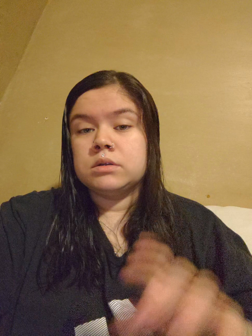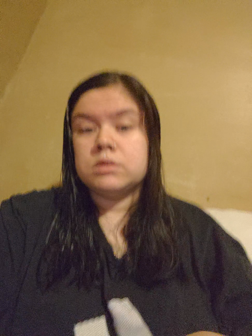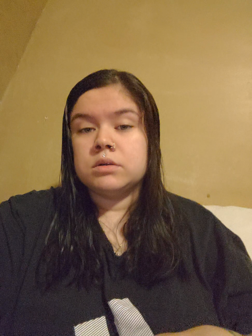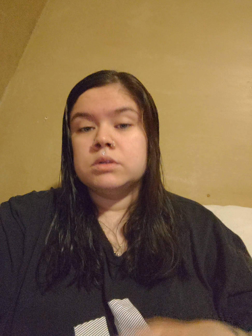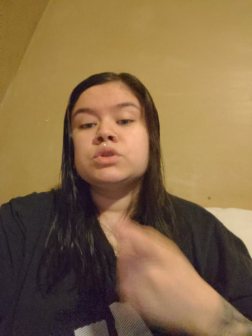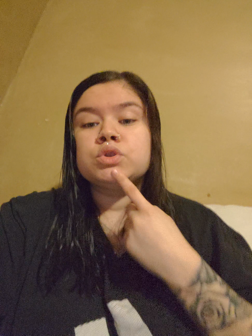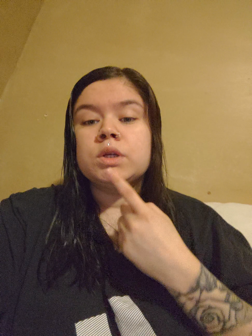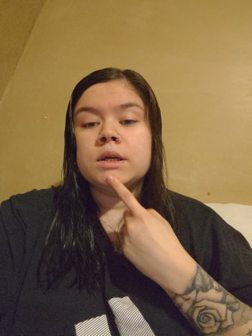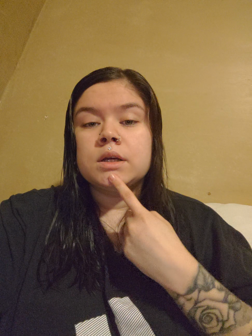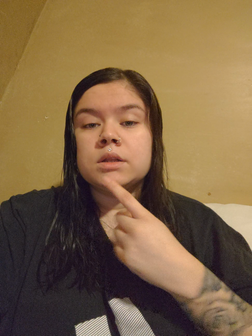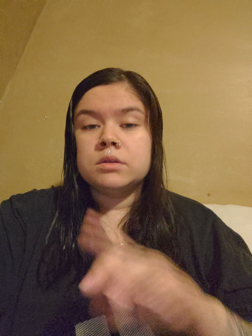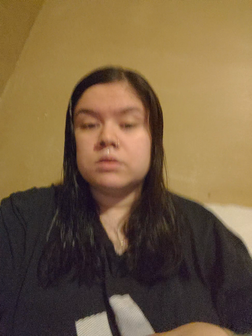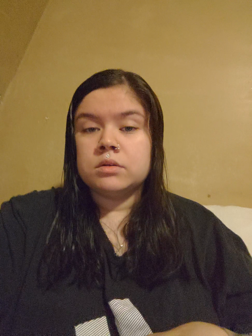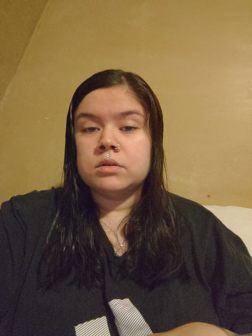chin